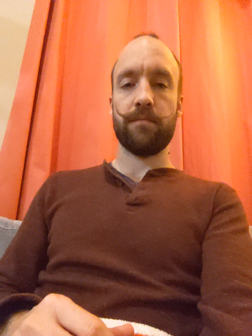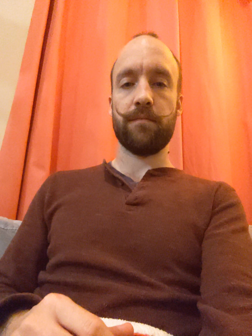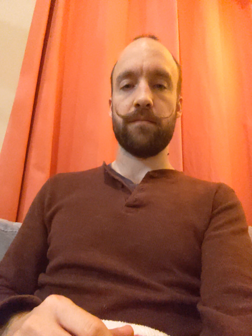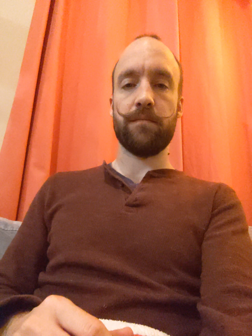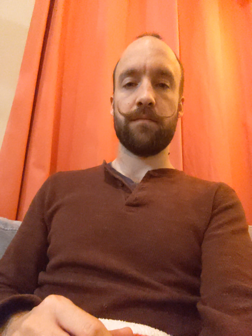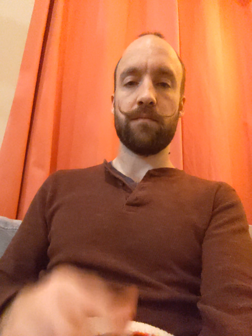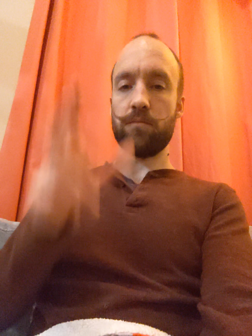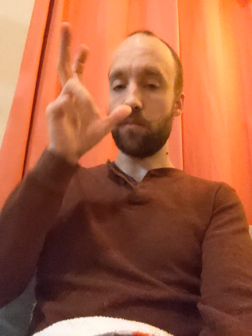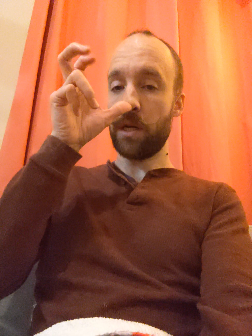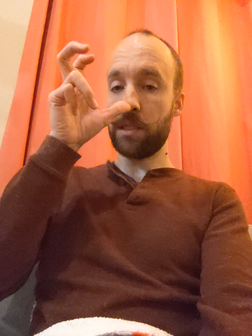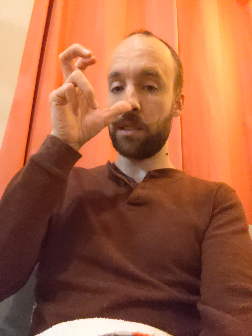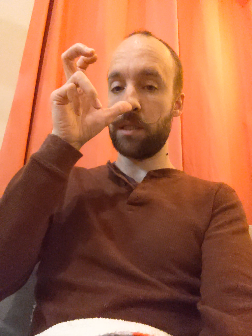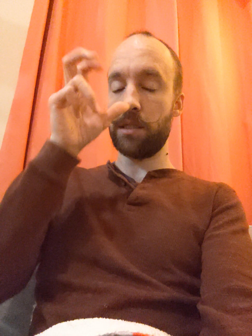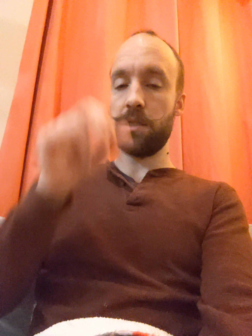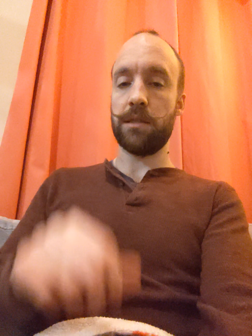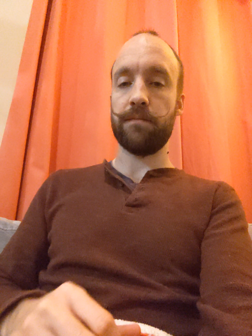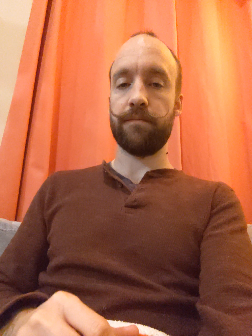bug